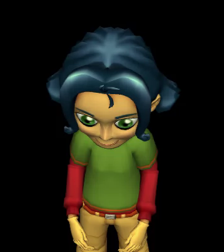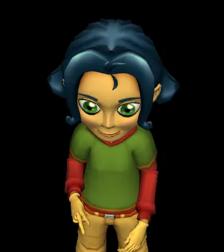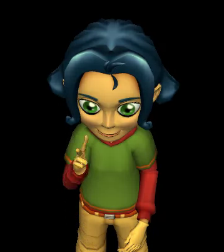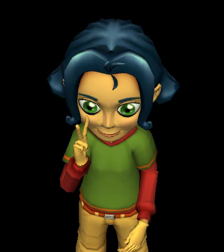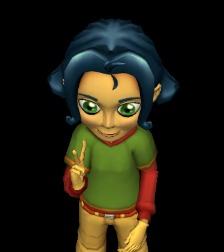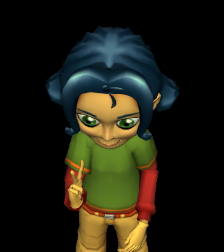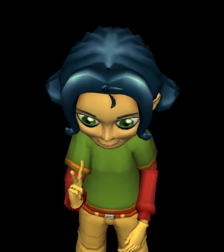يشاهد